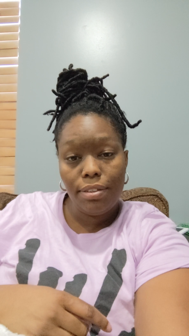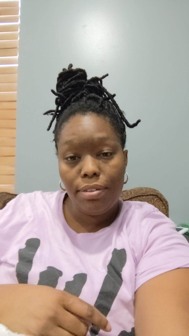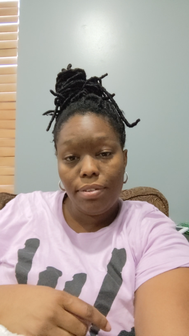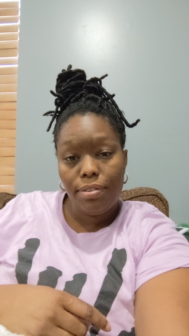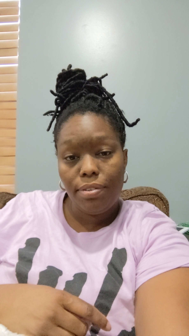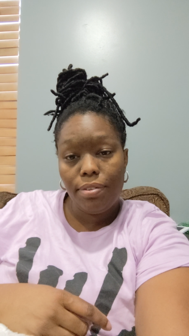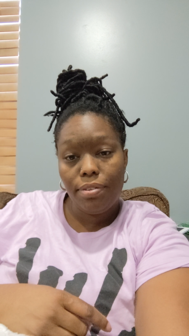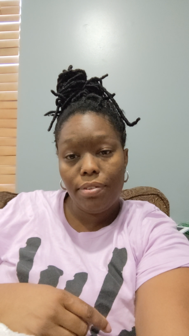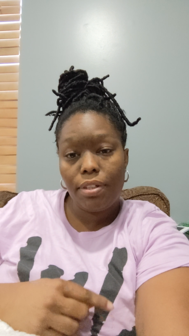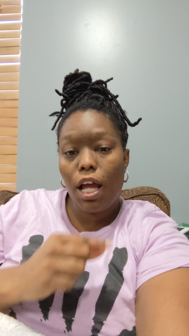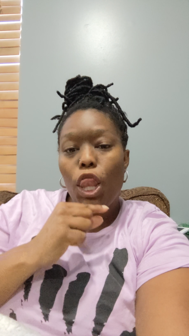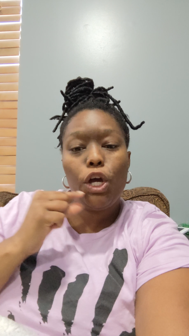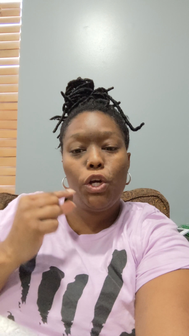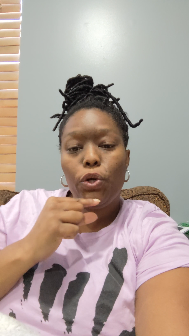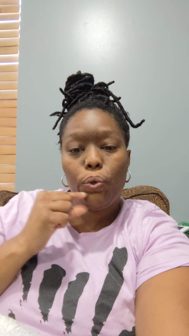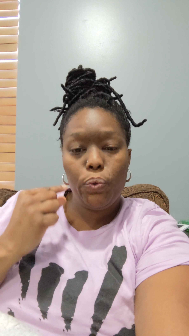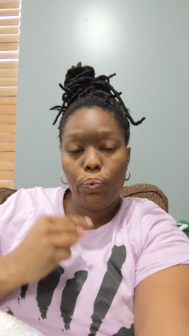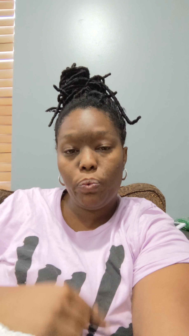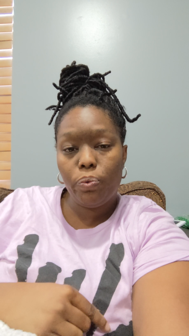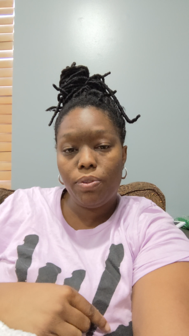glue